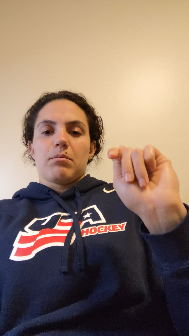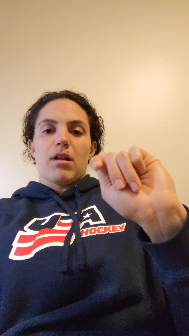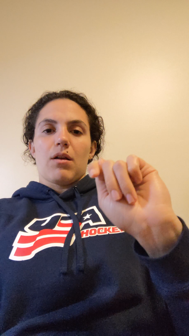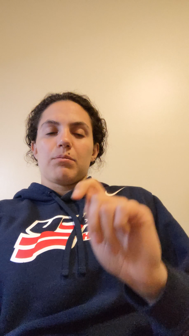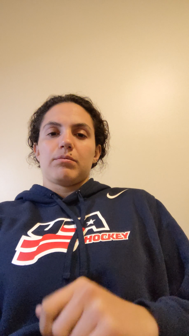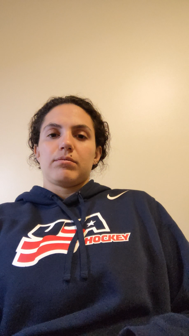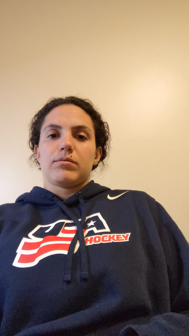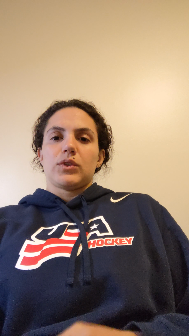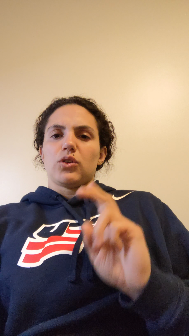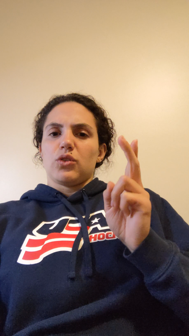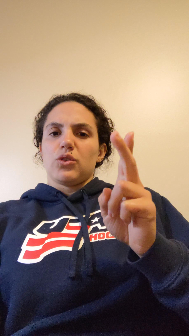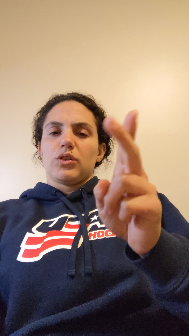hurry